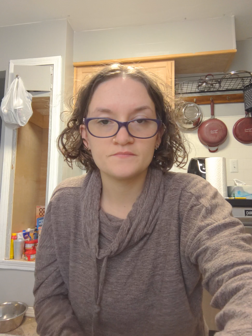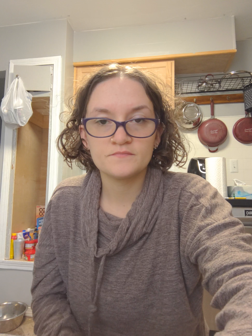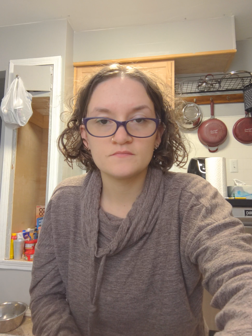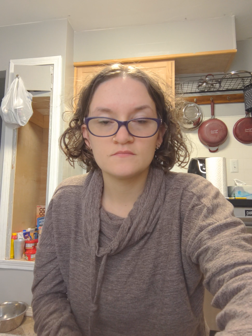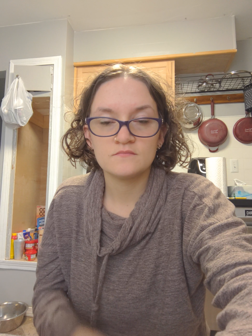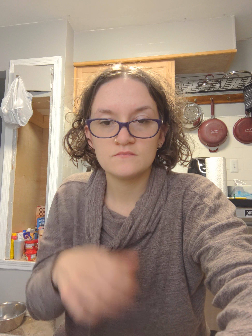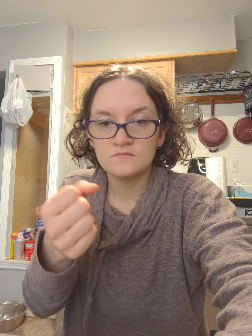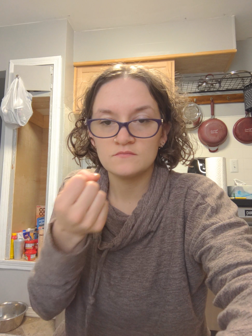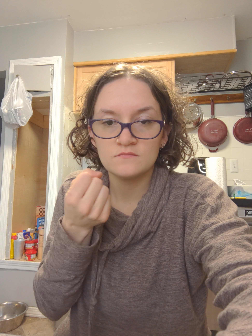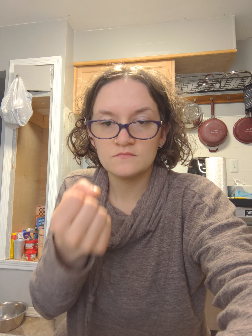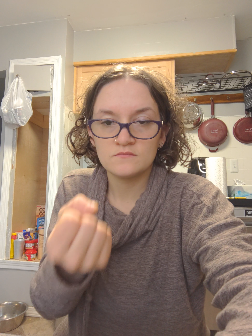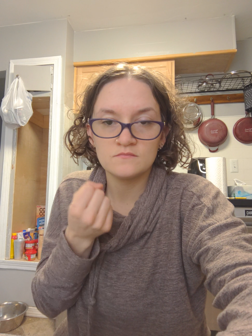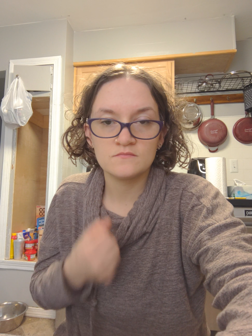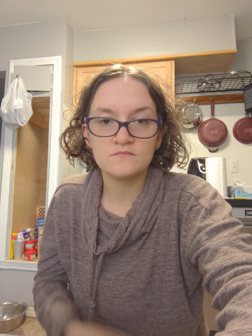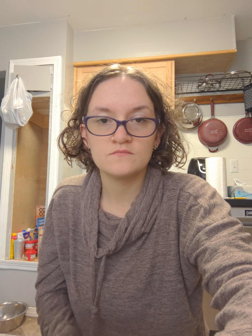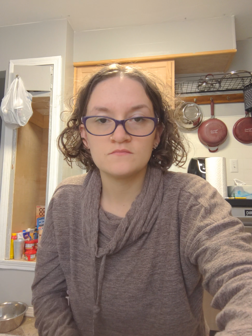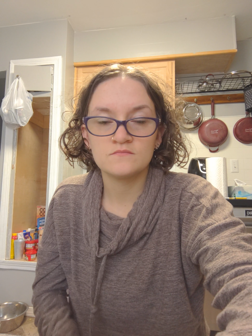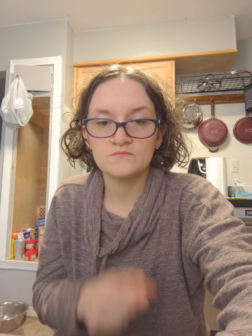drawer